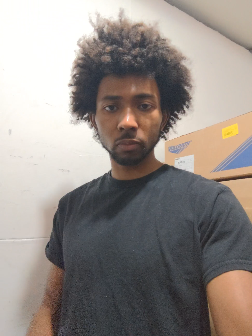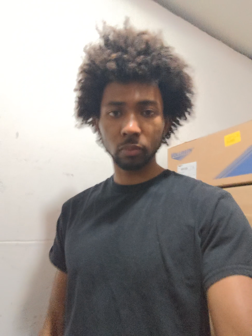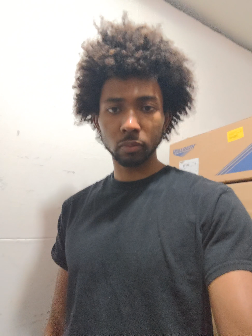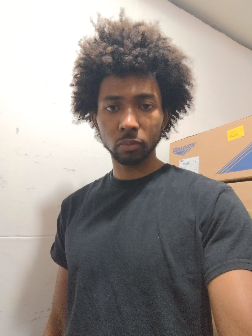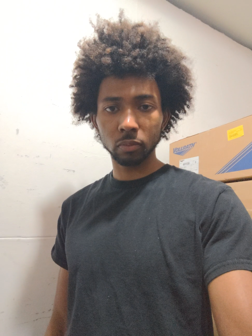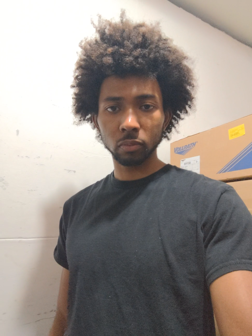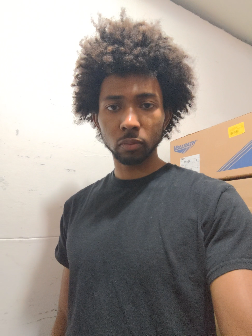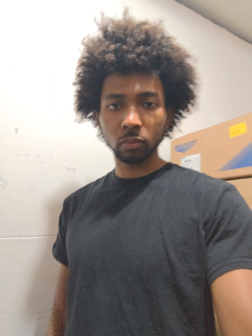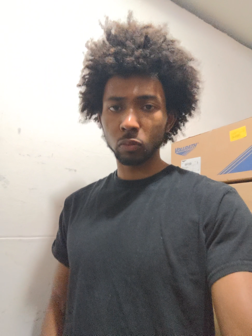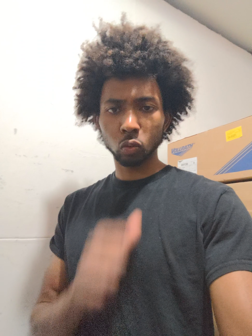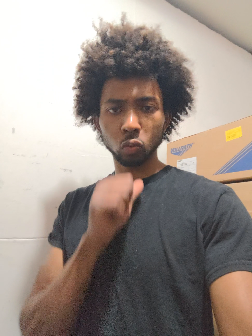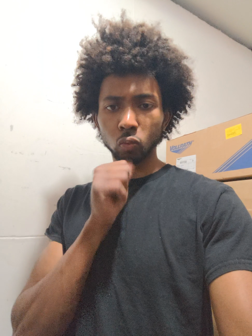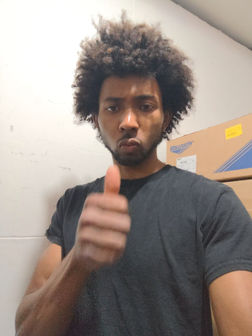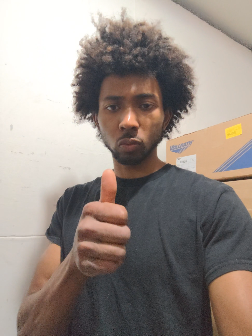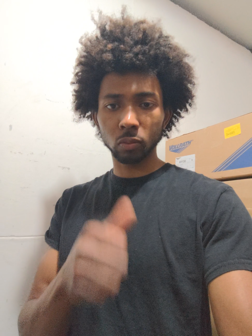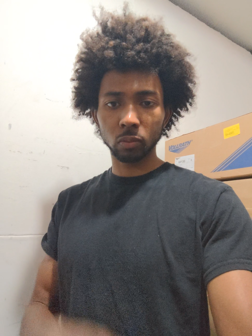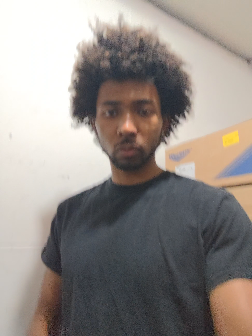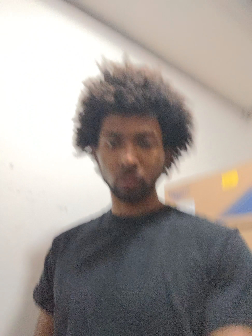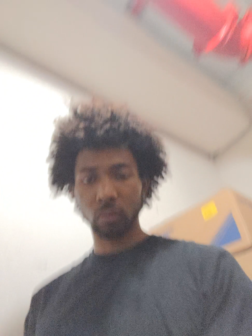don't